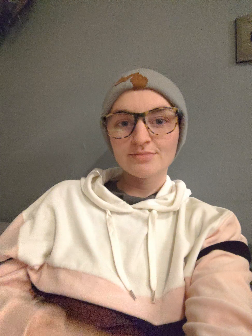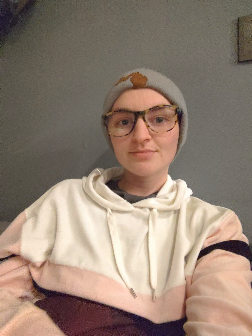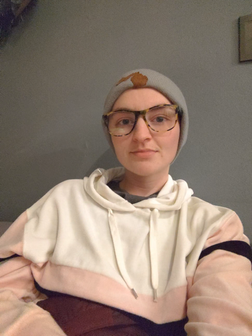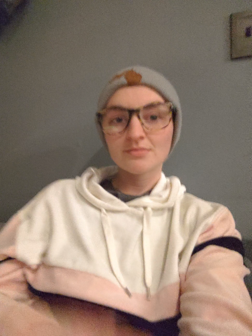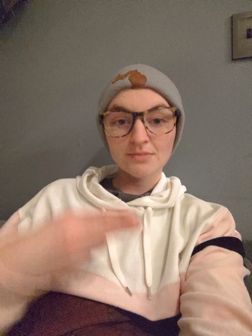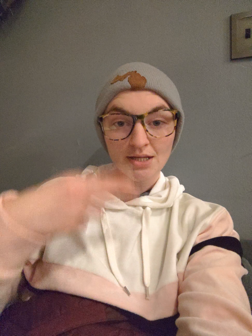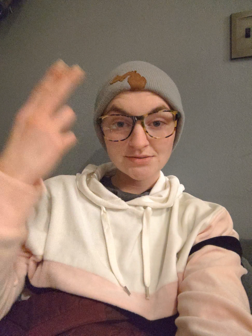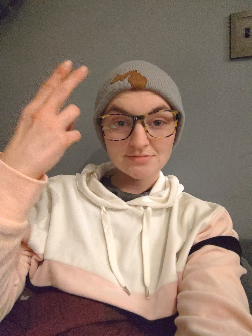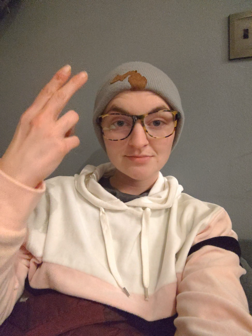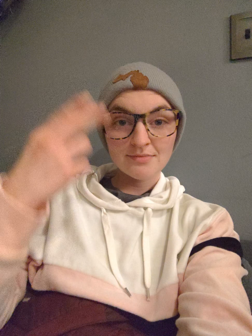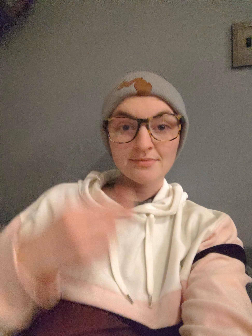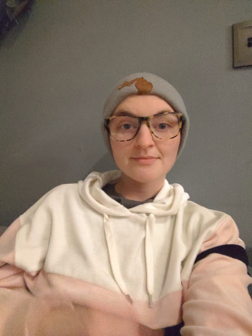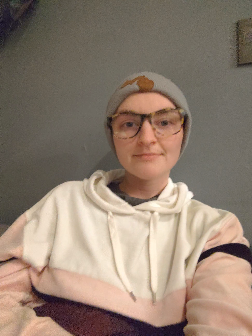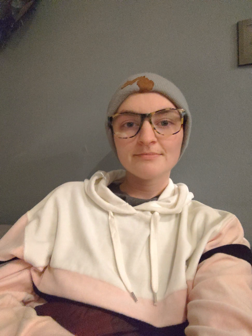high